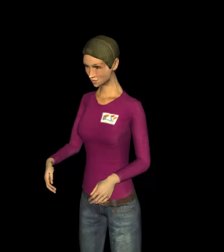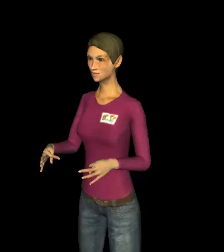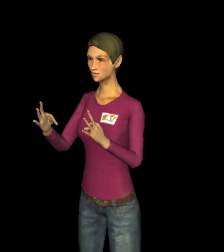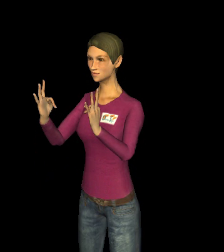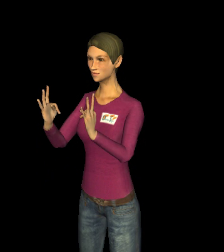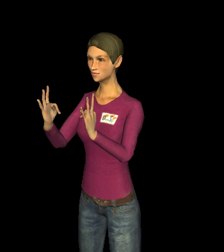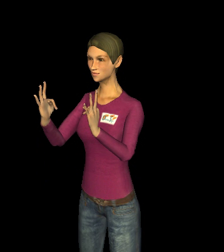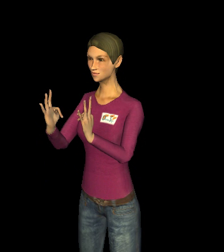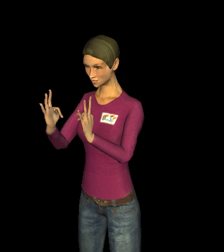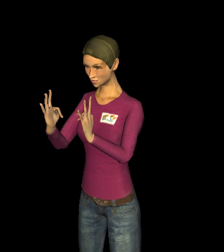عمة